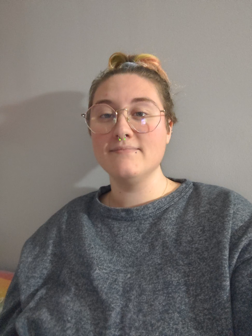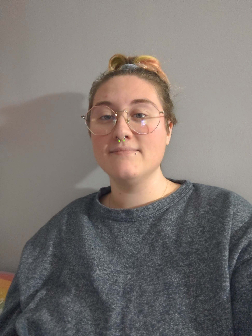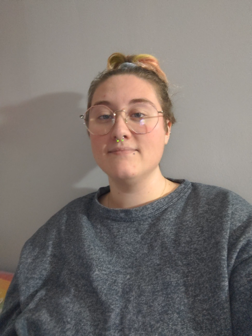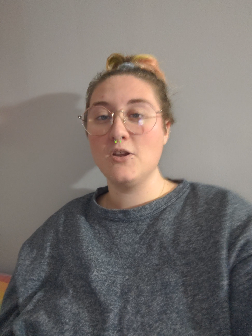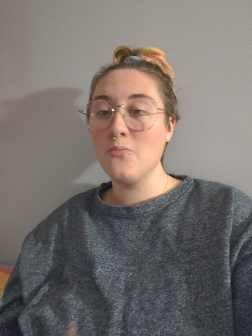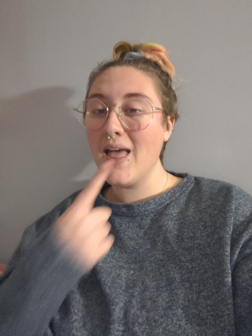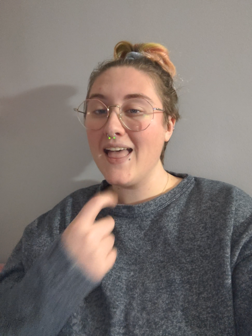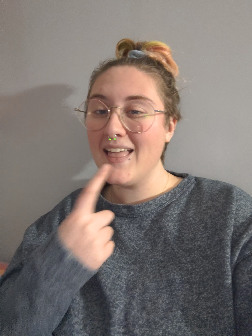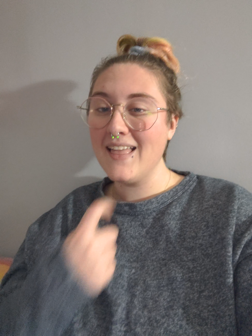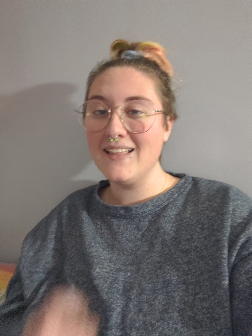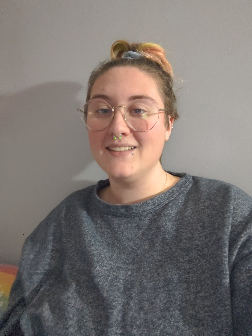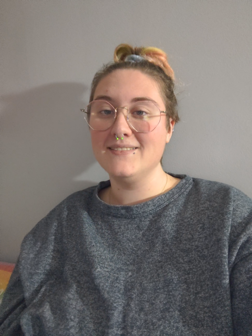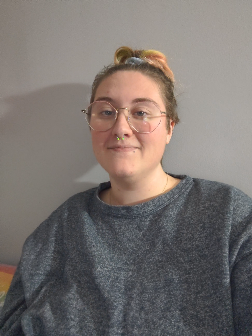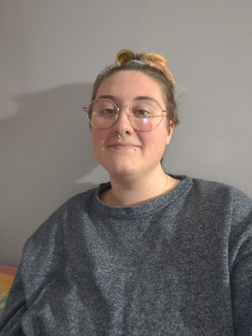red